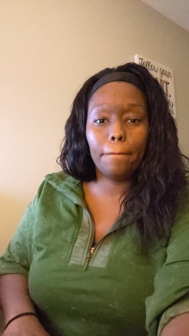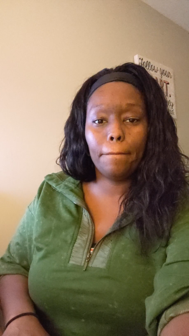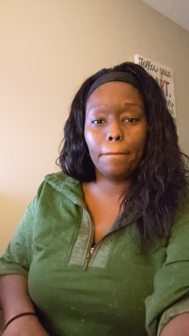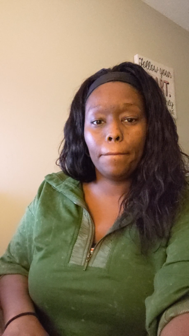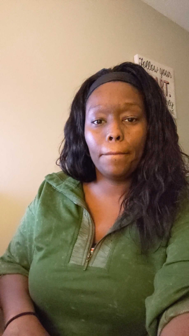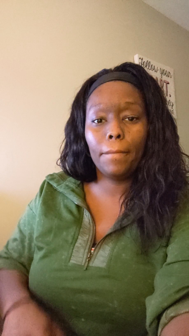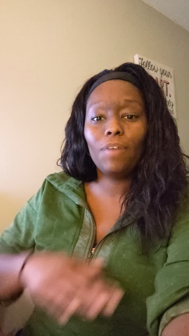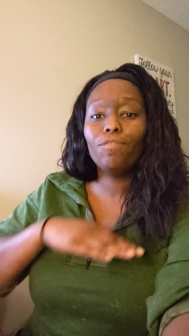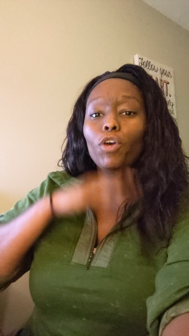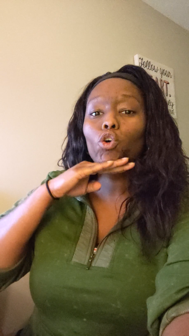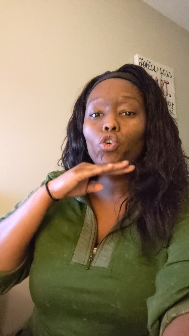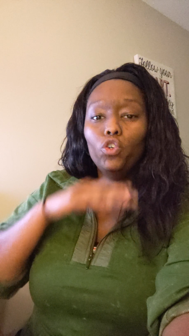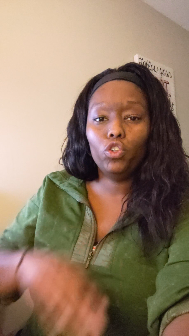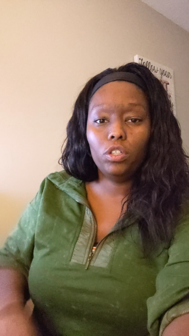full